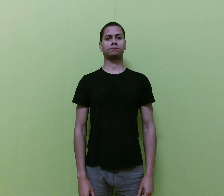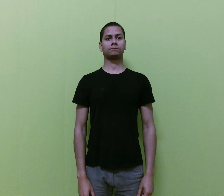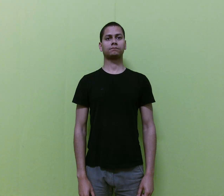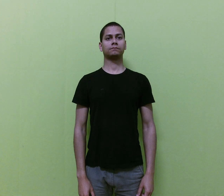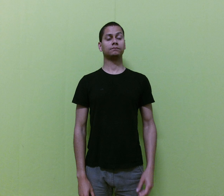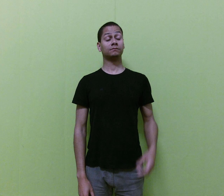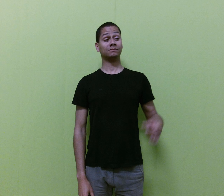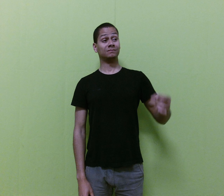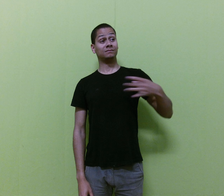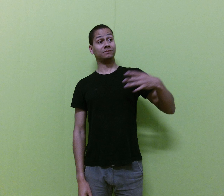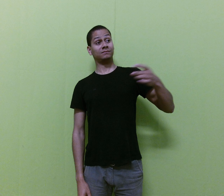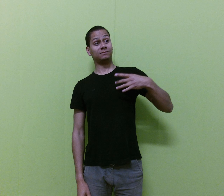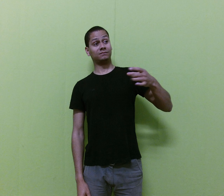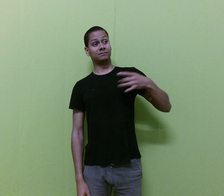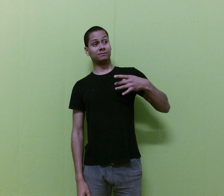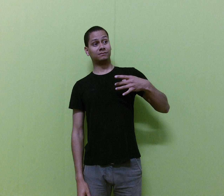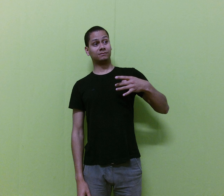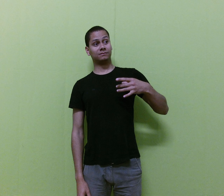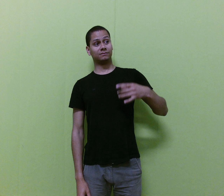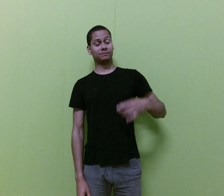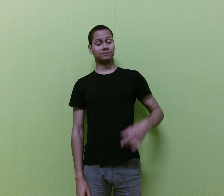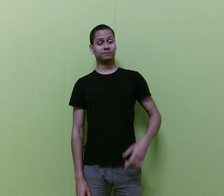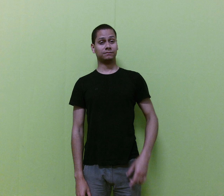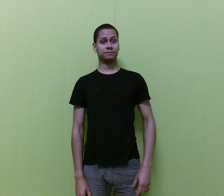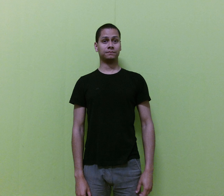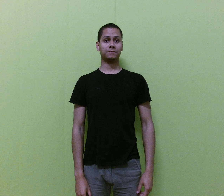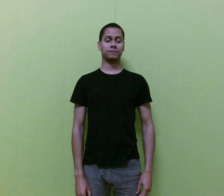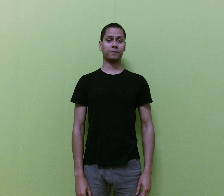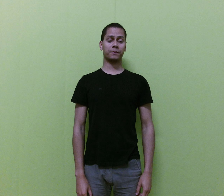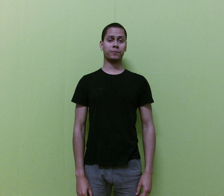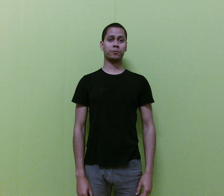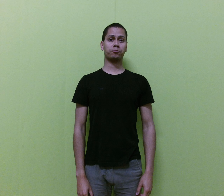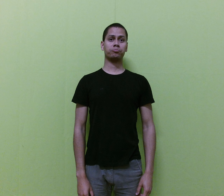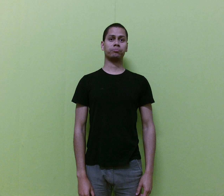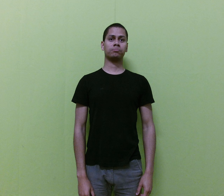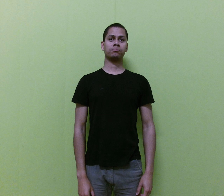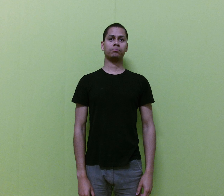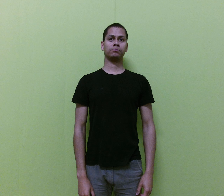medo